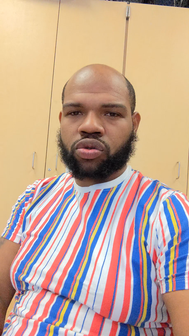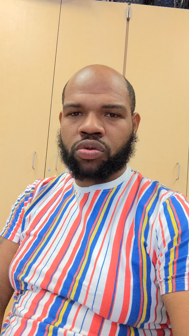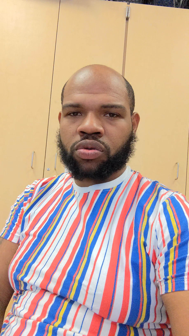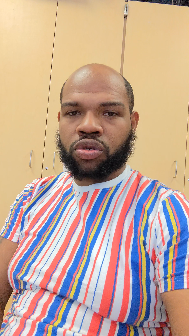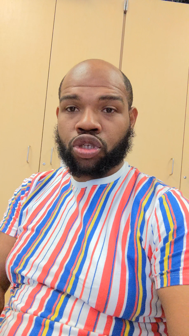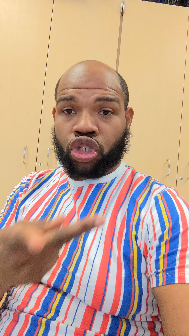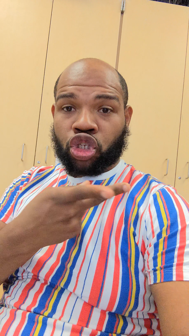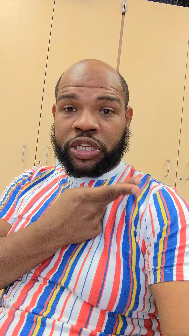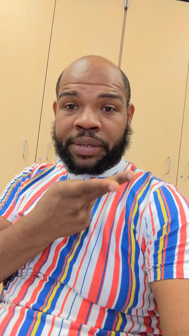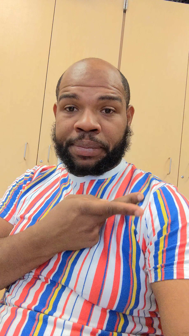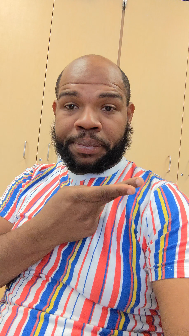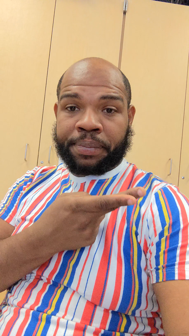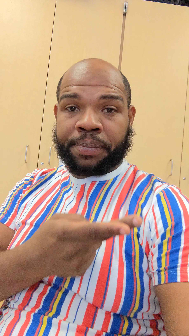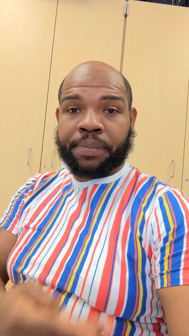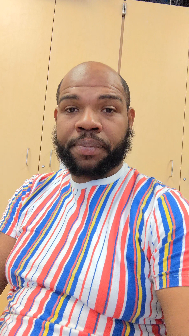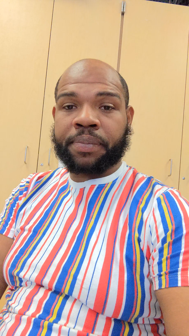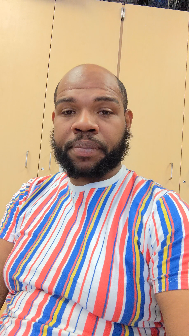sheep